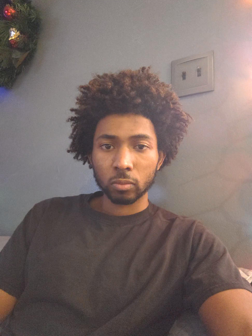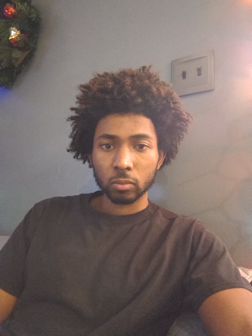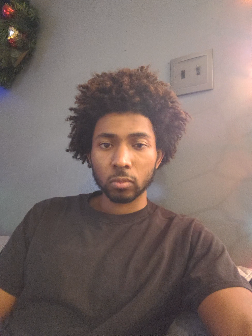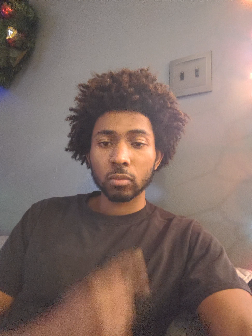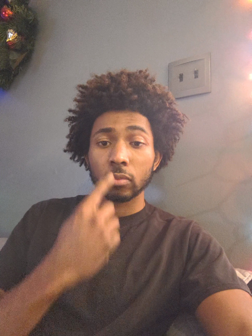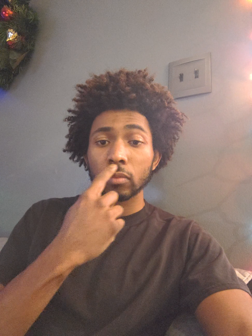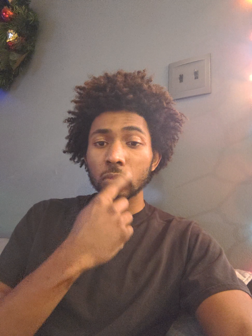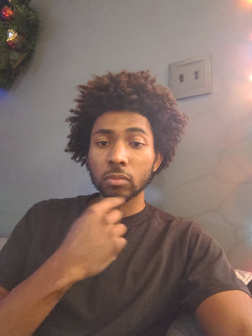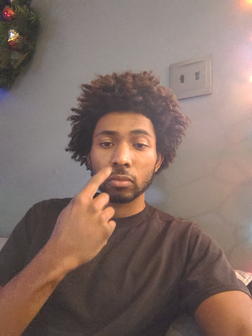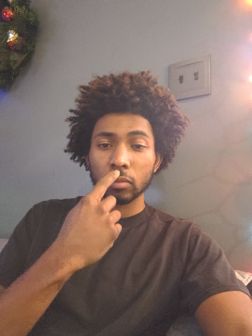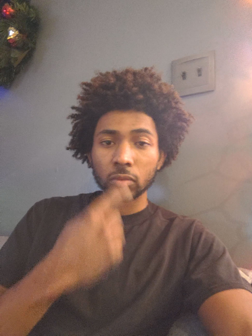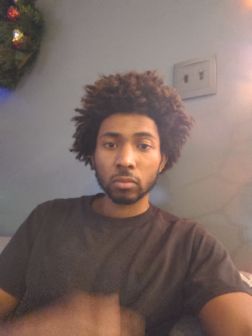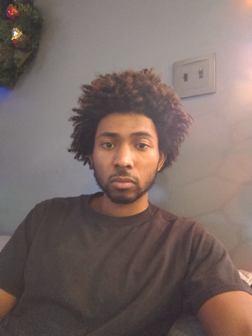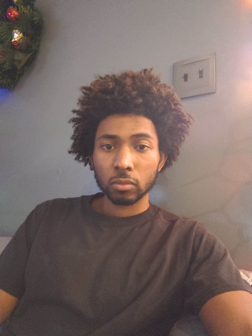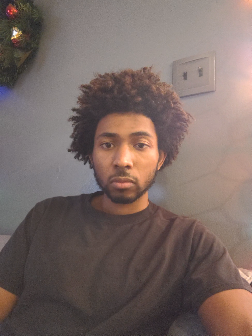lips